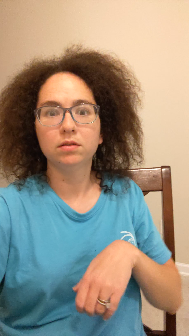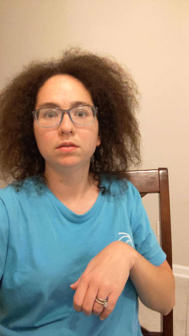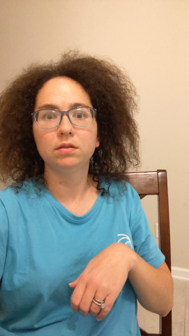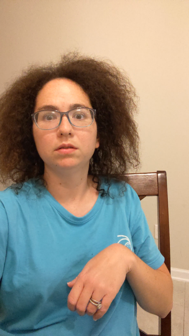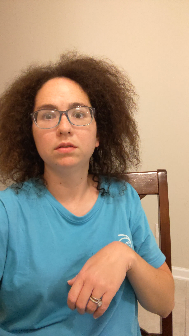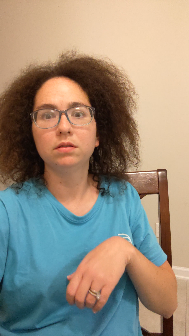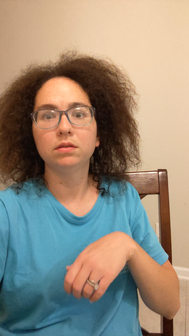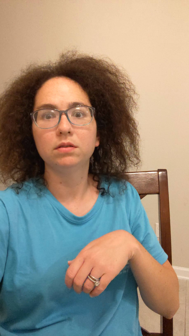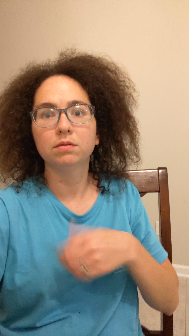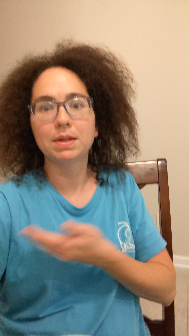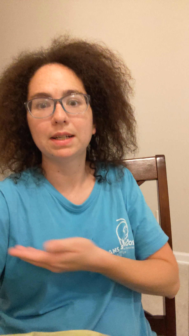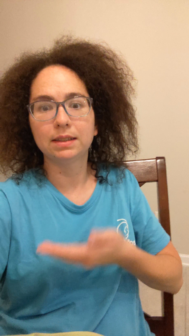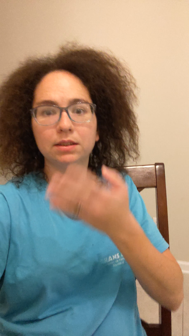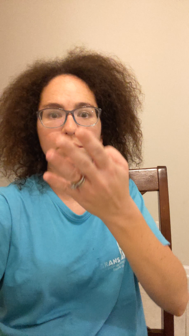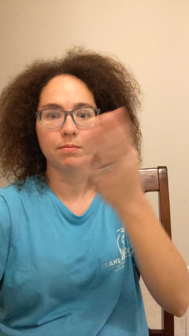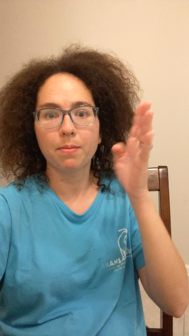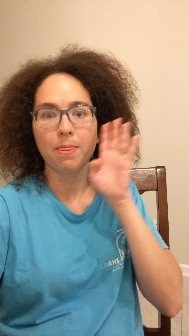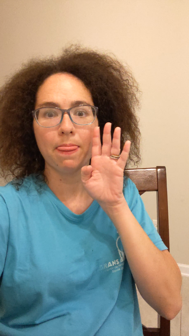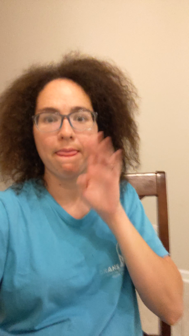crib